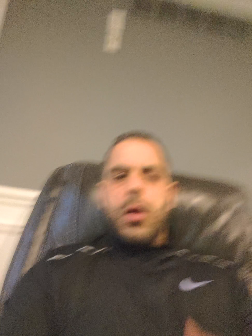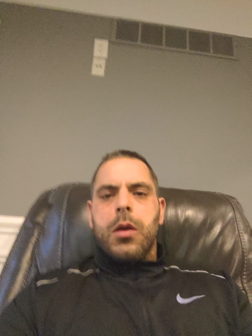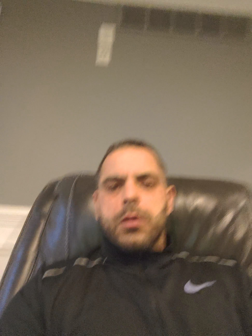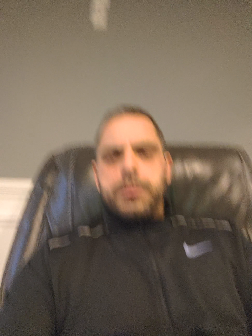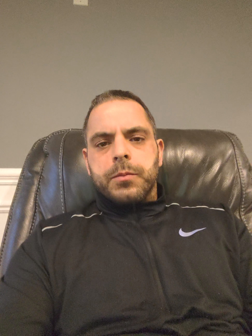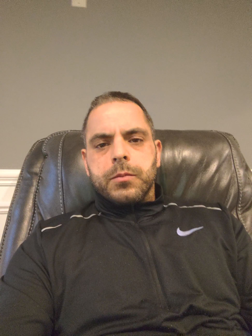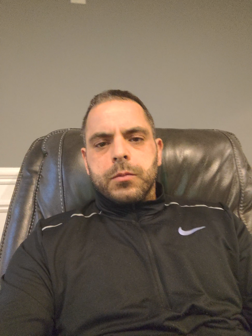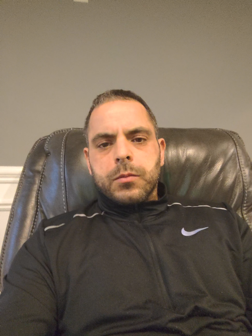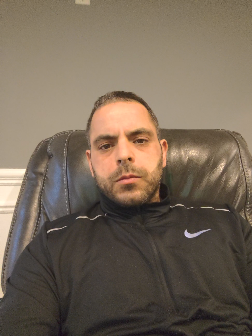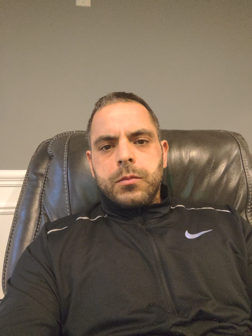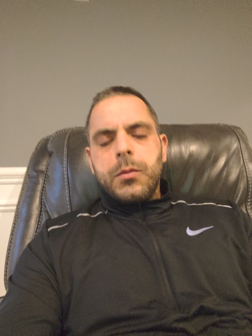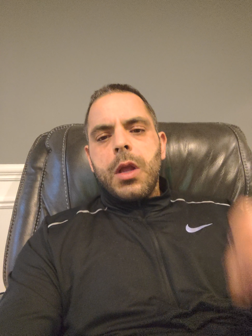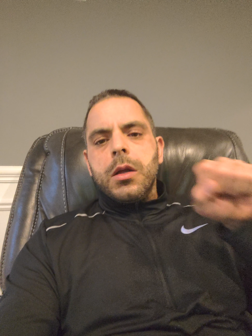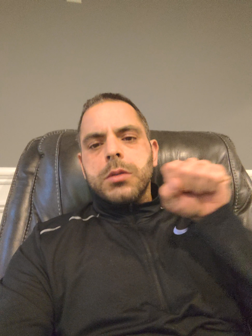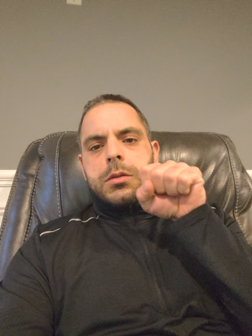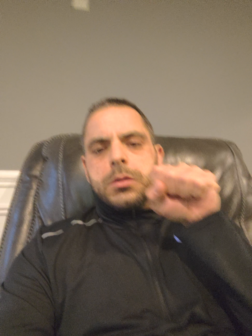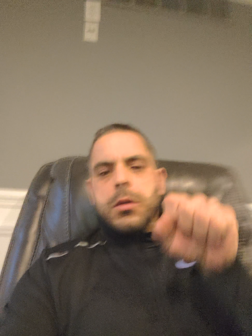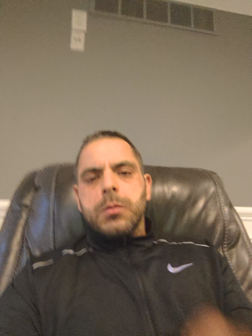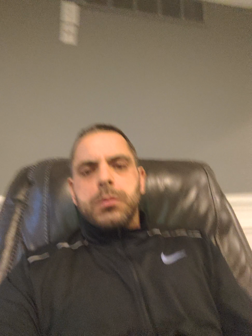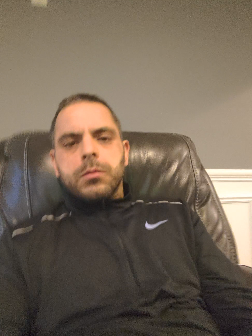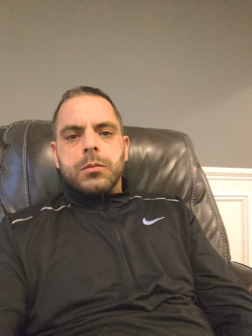carrot